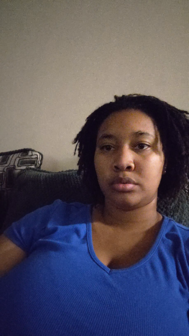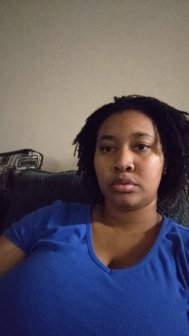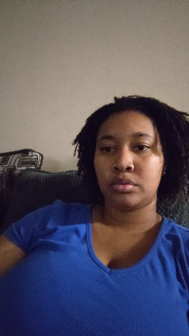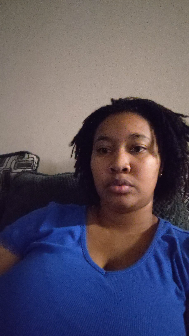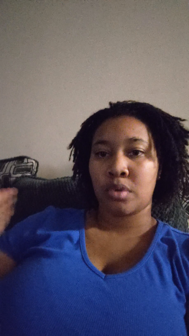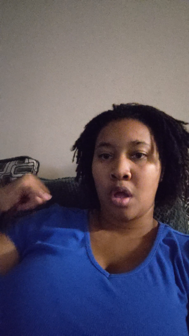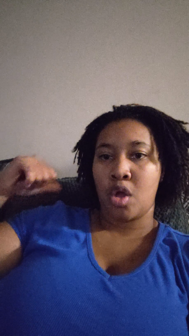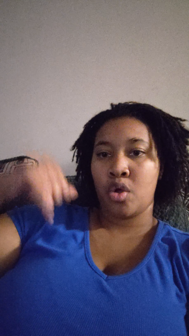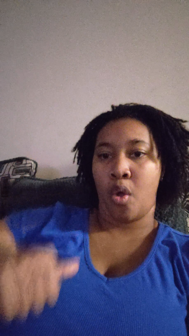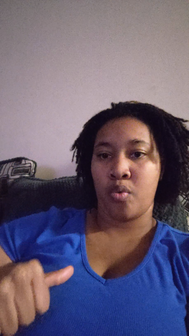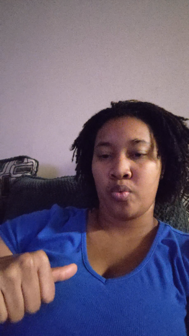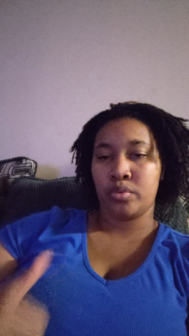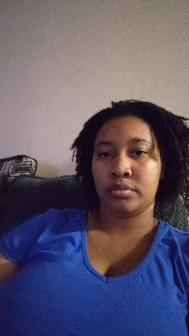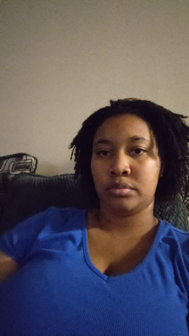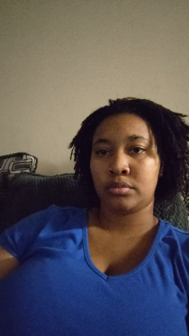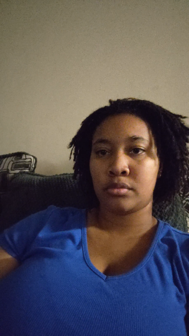coats